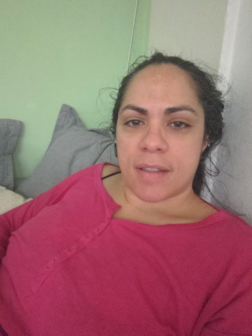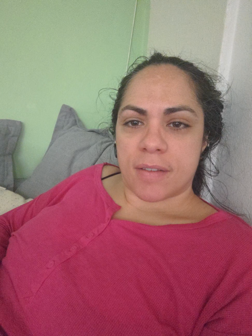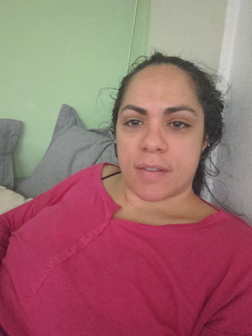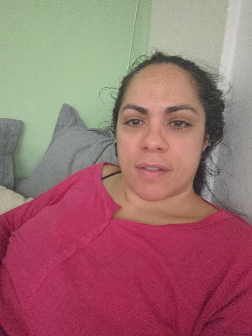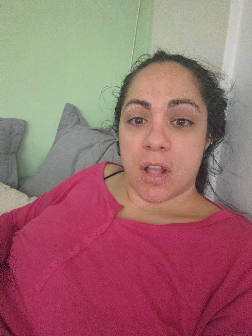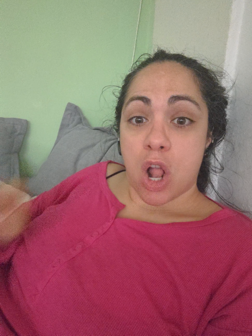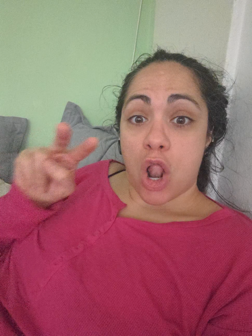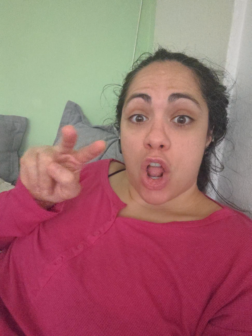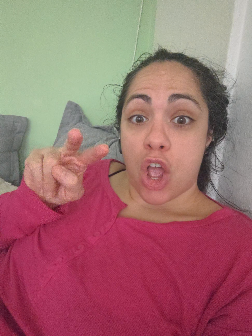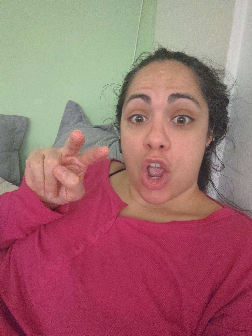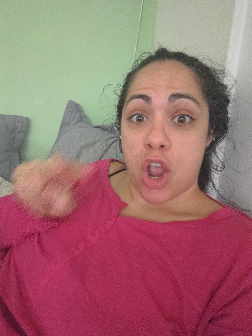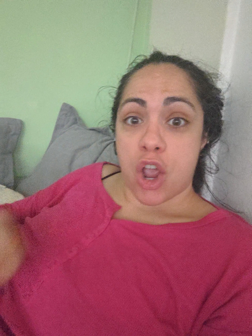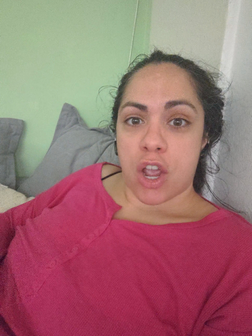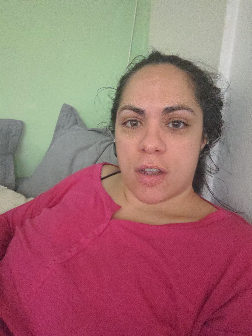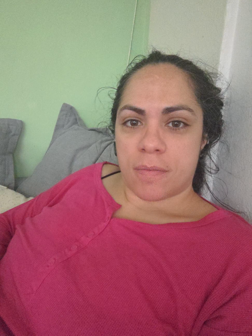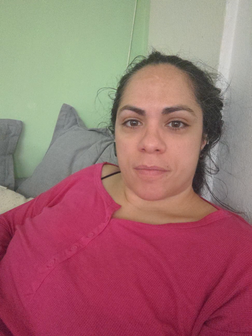look